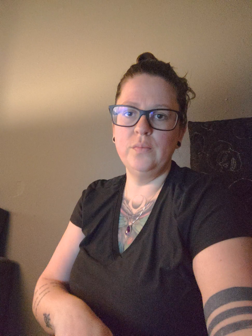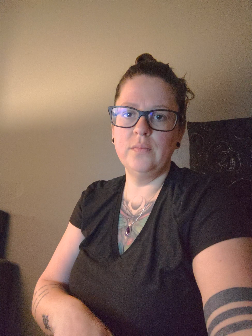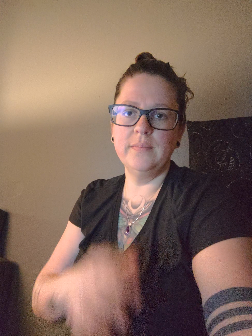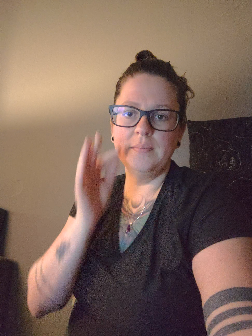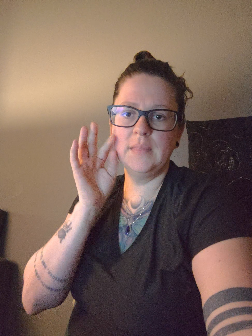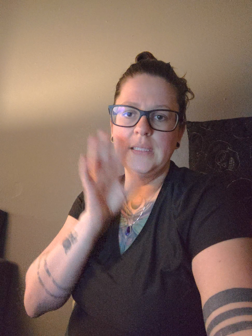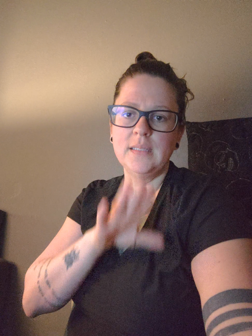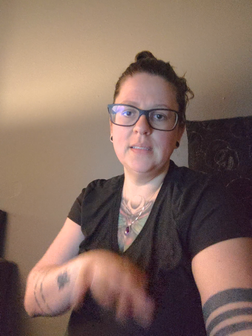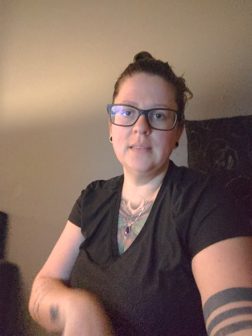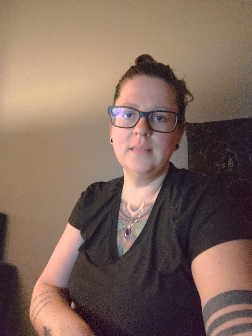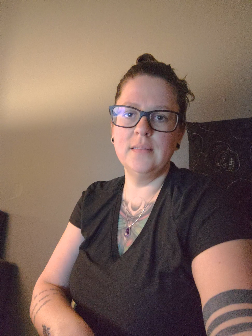bee